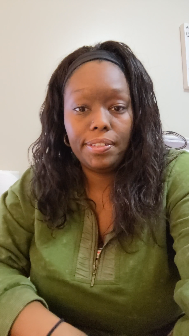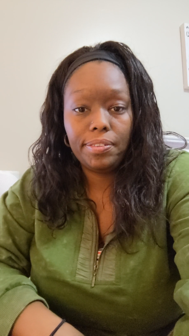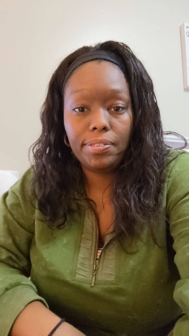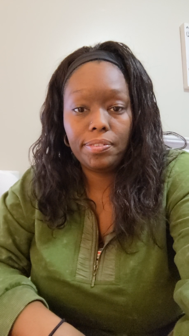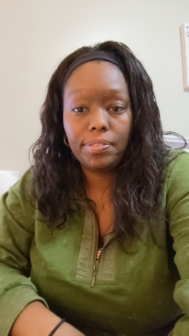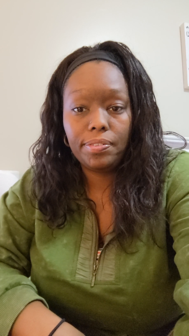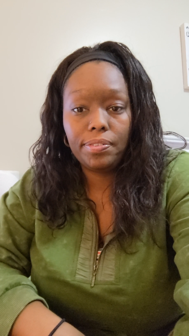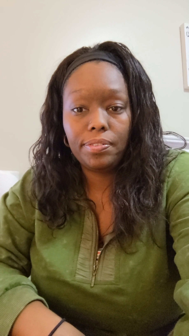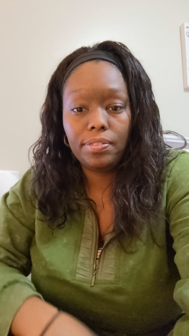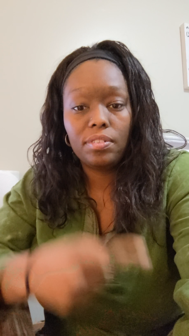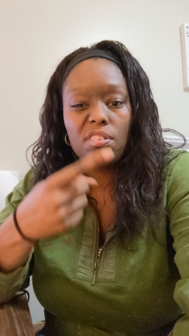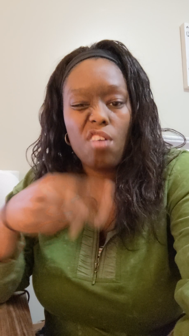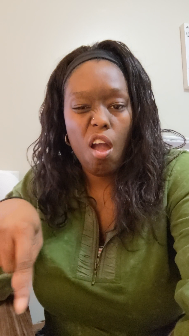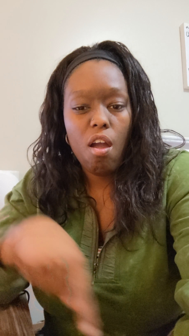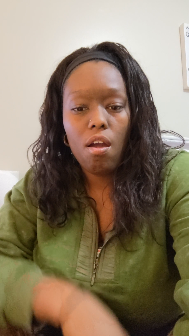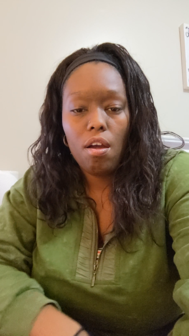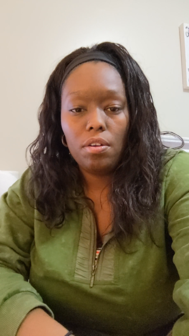cut